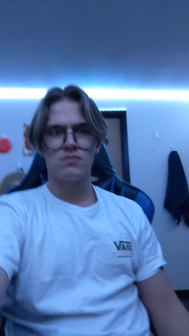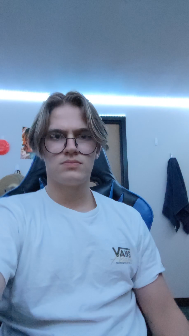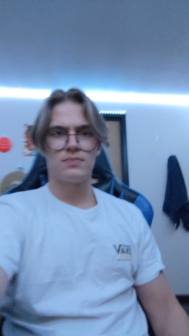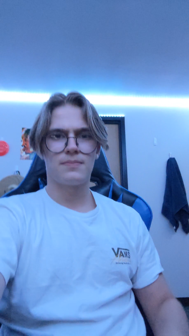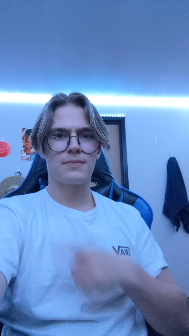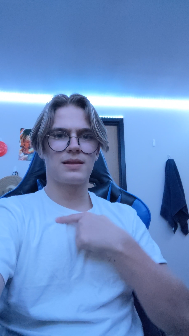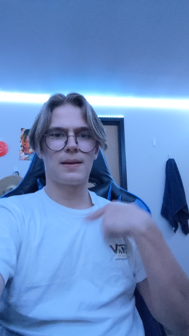bib